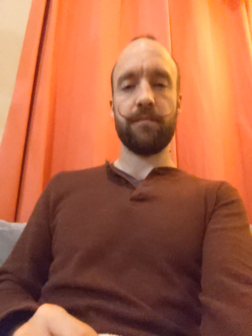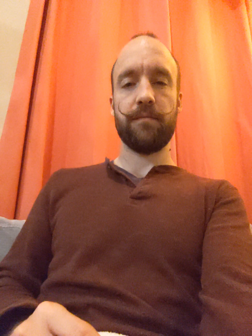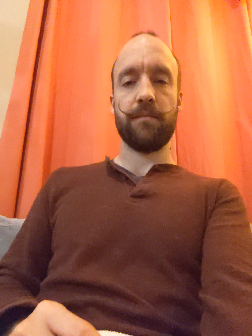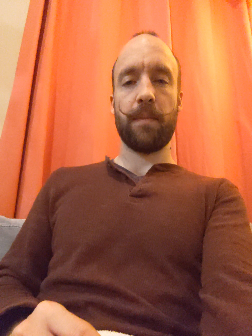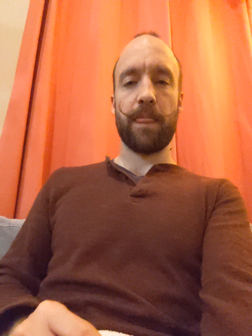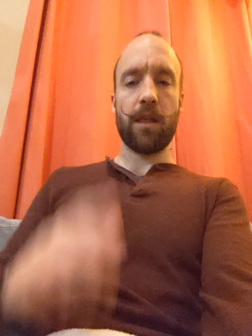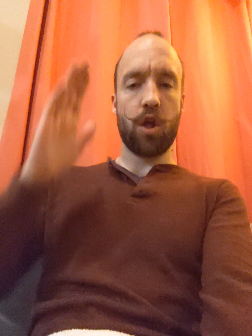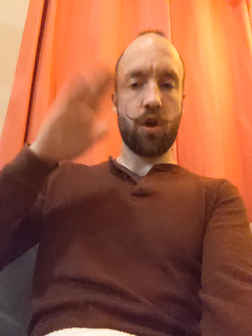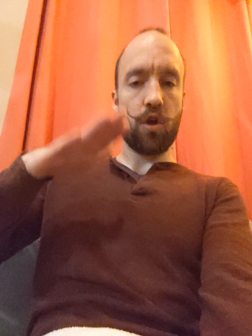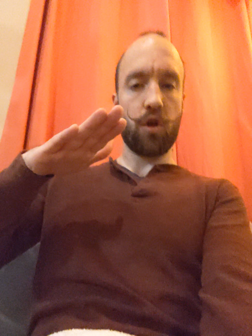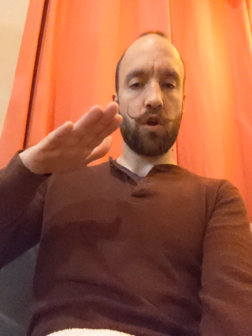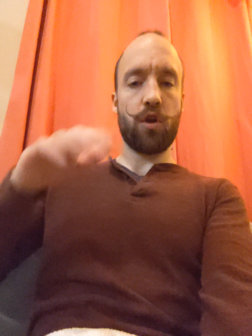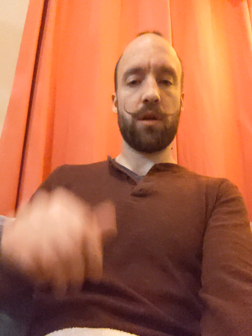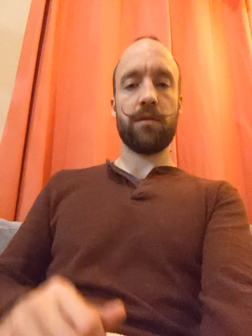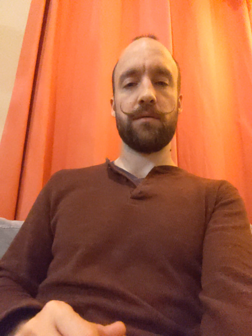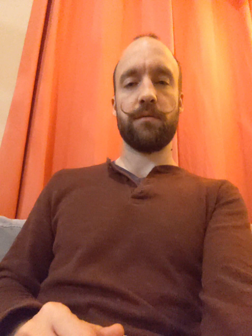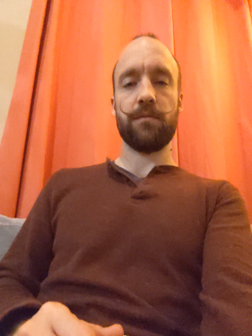on